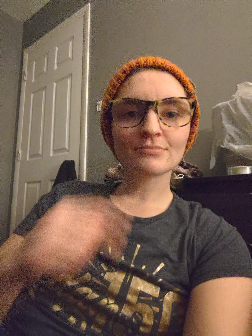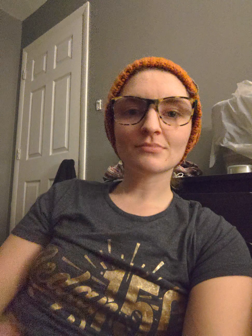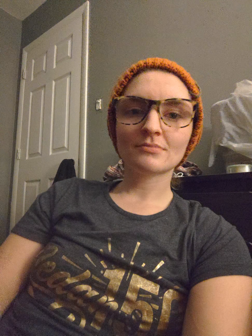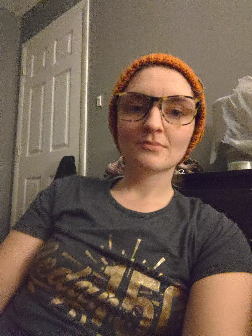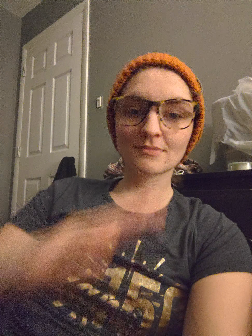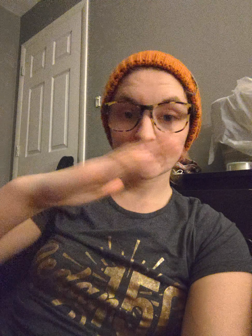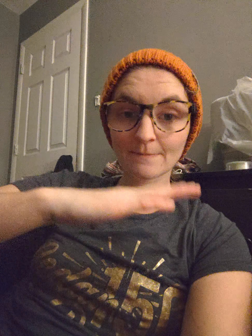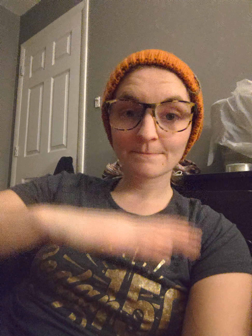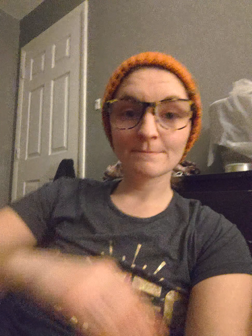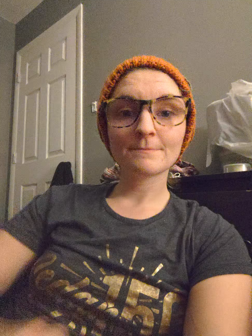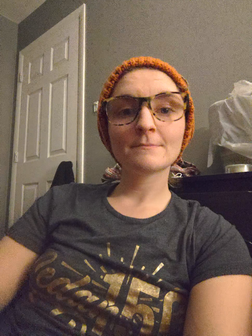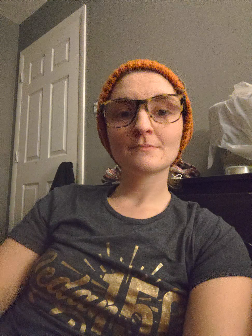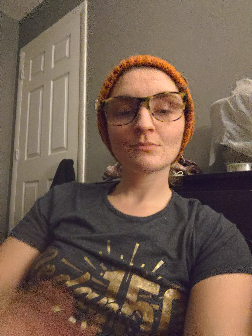table